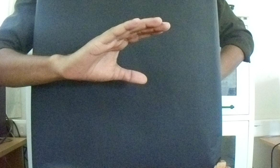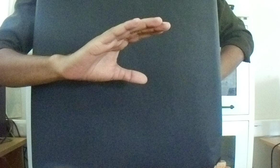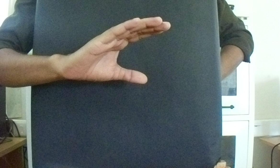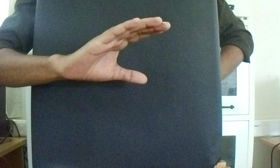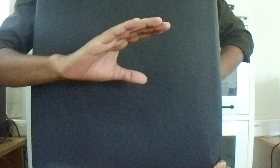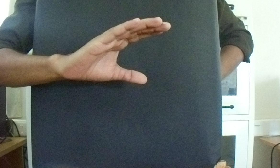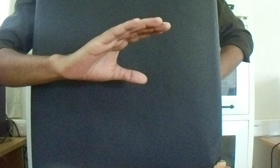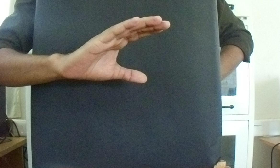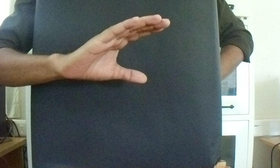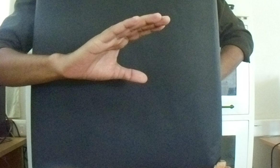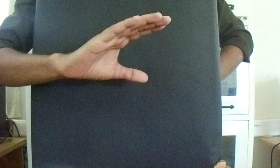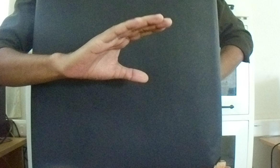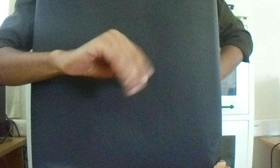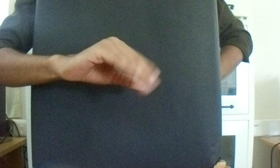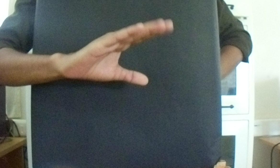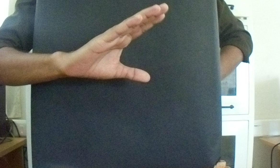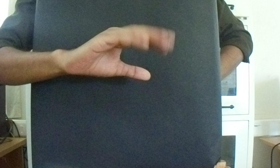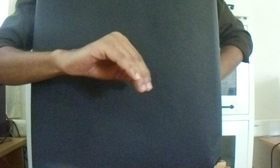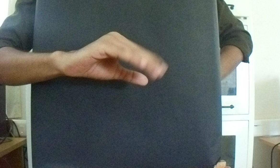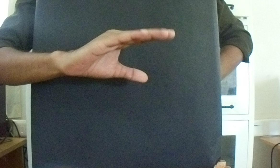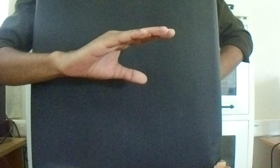call